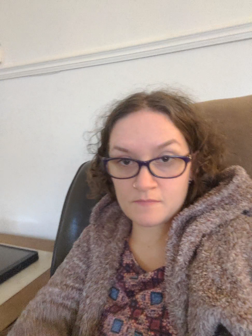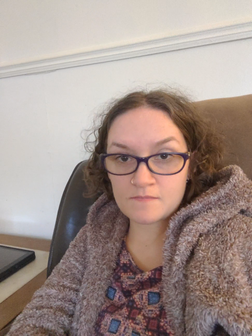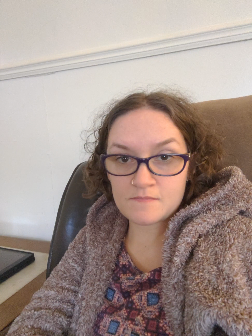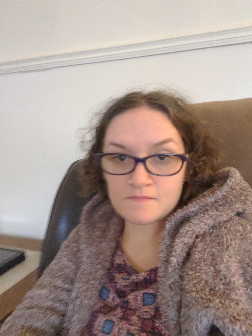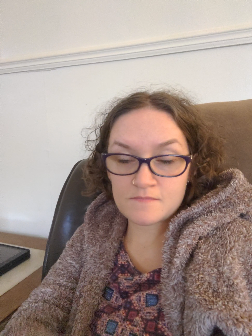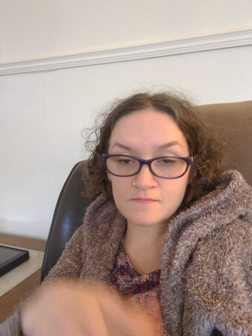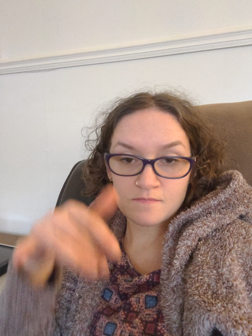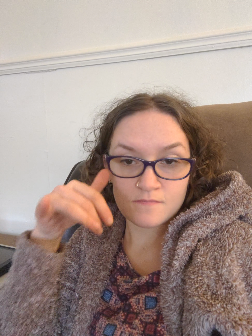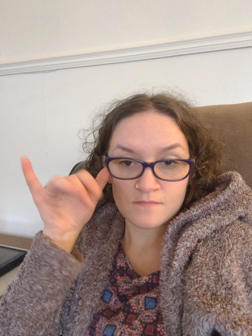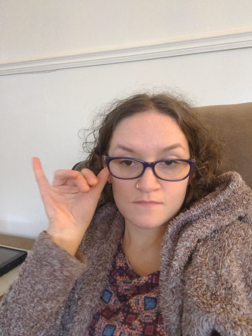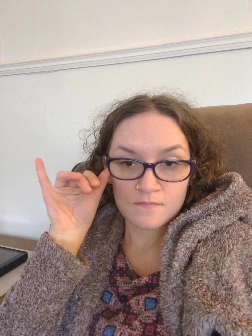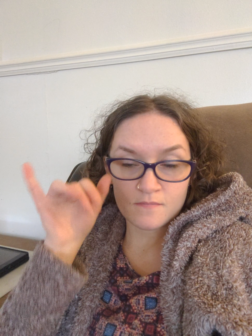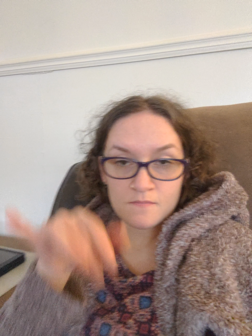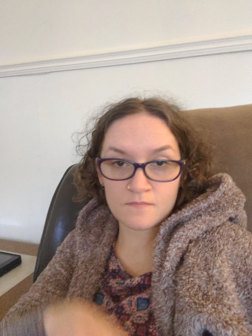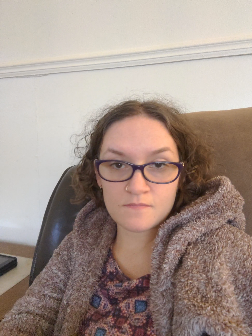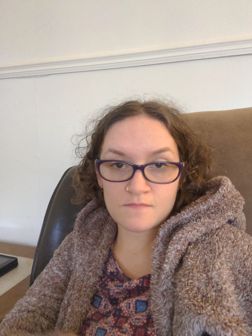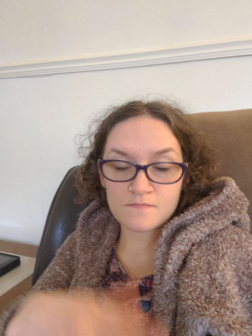cow